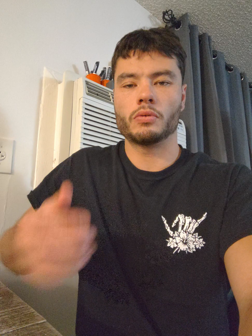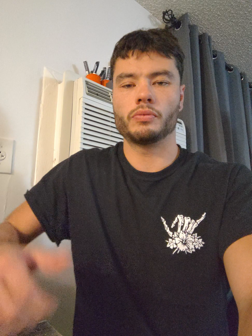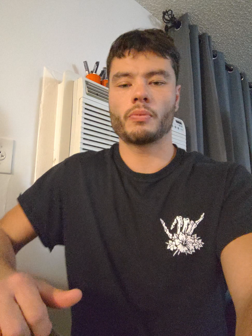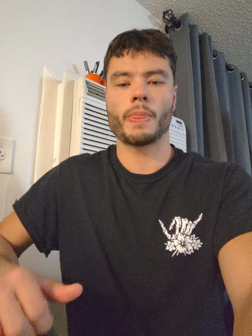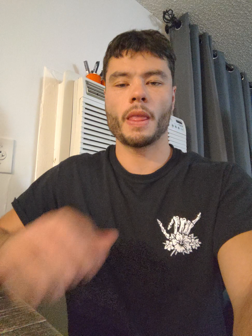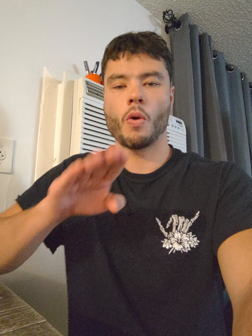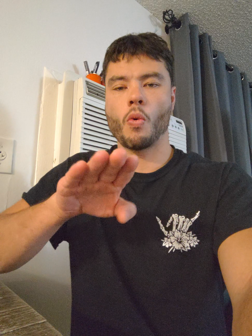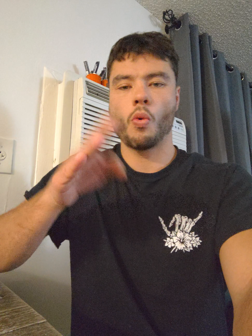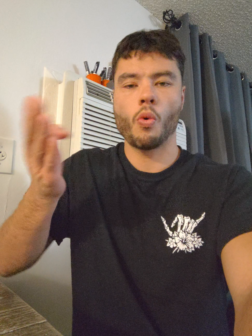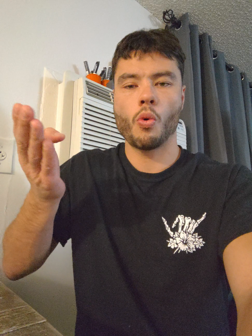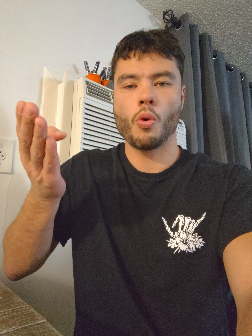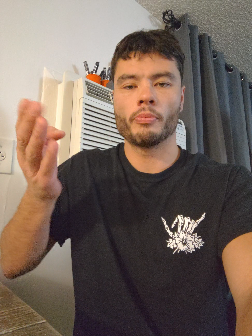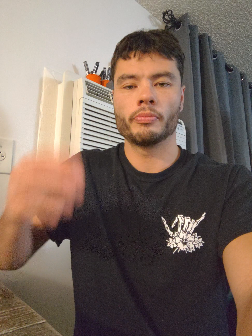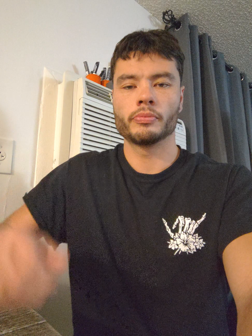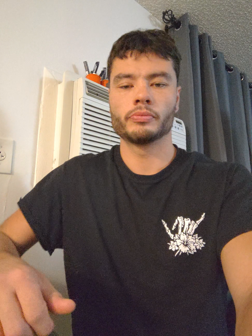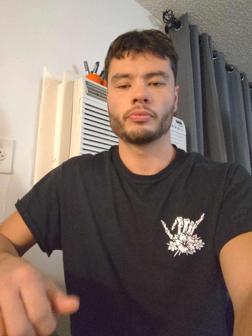open